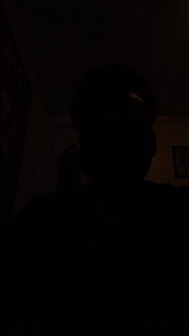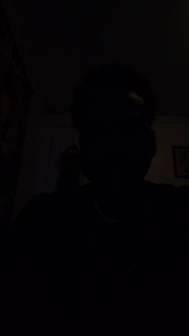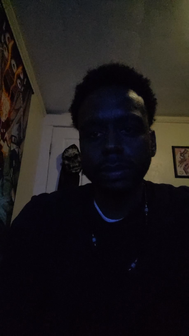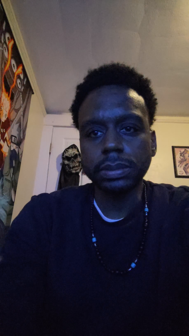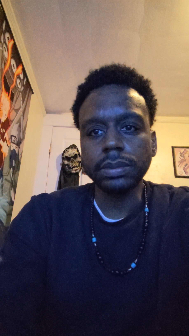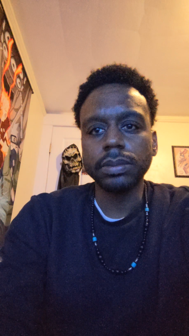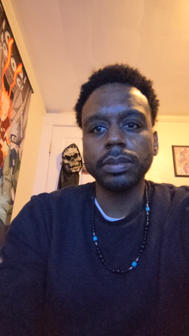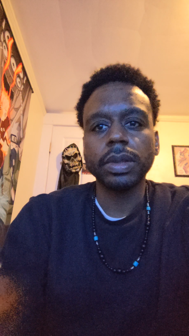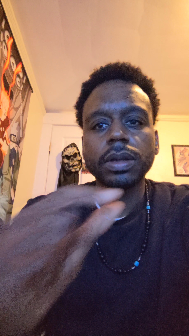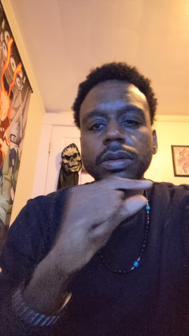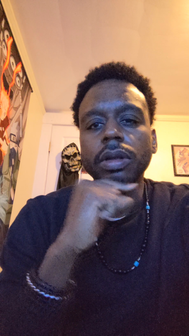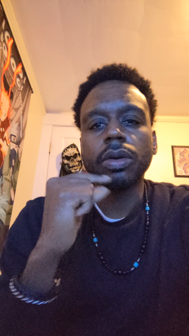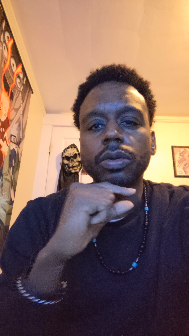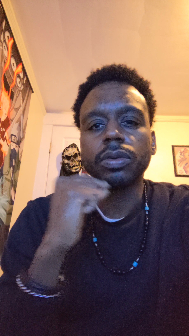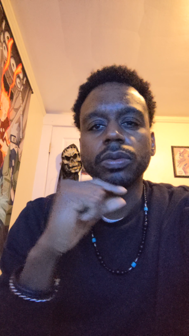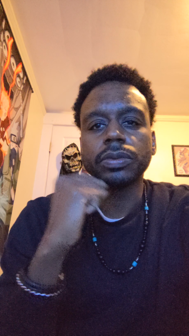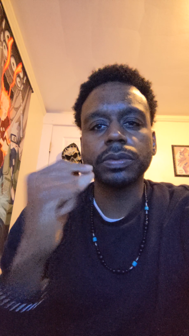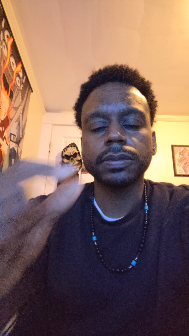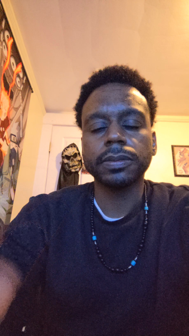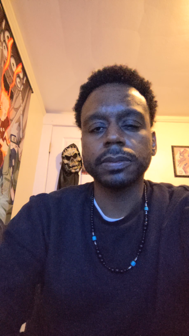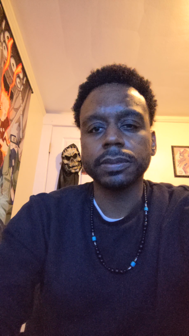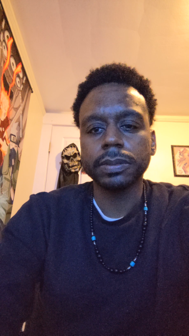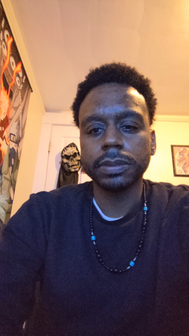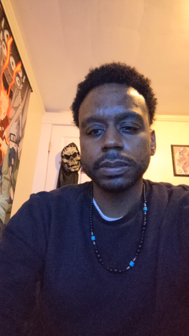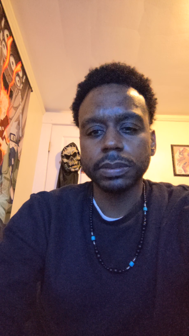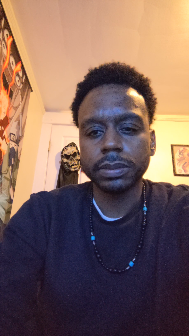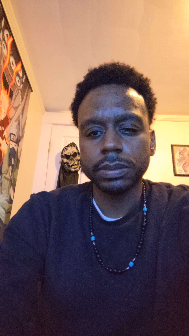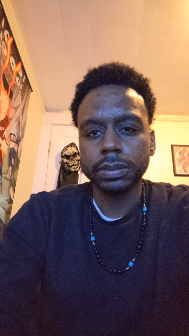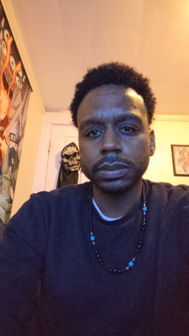glue